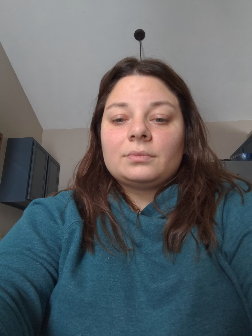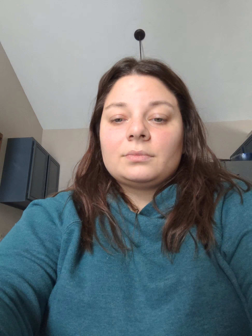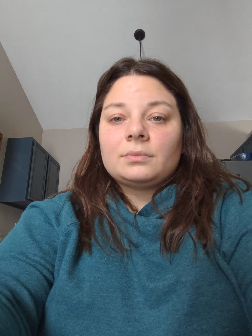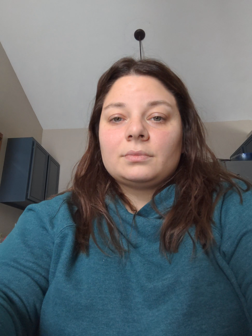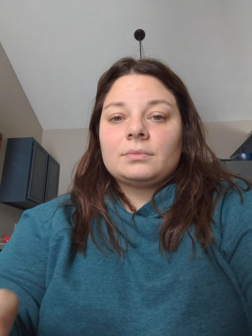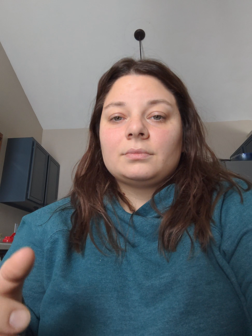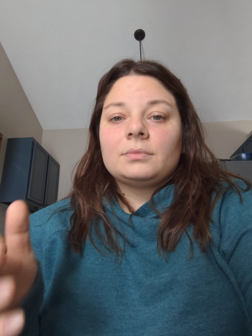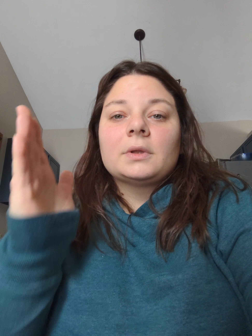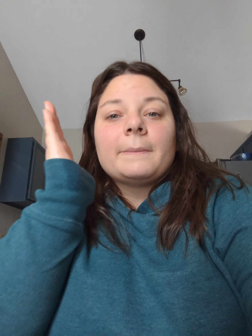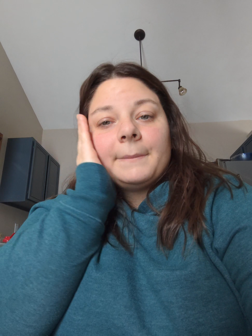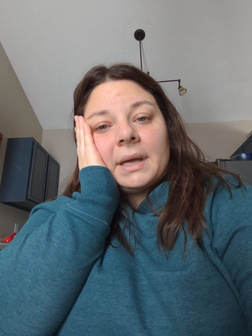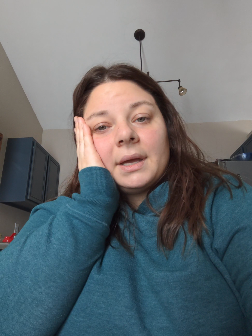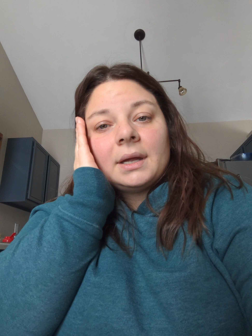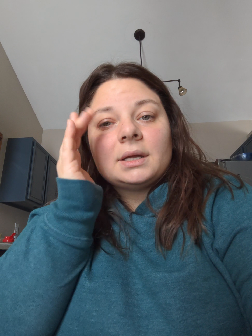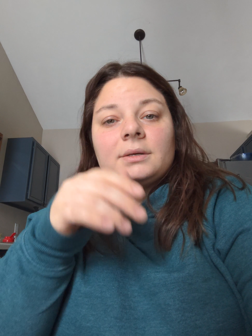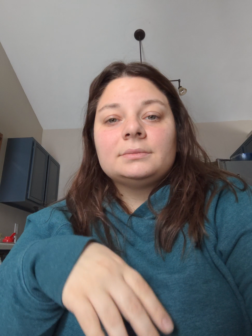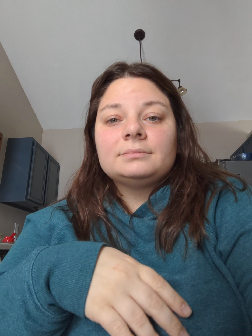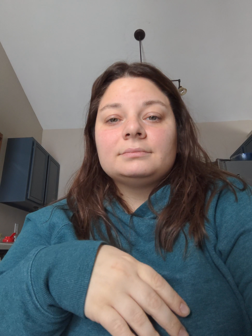bed